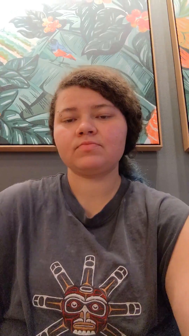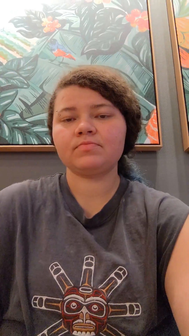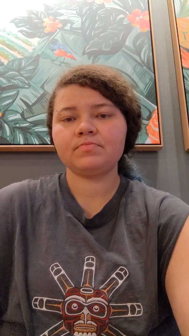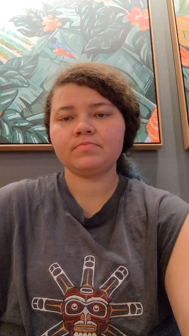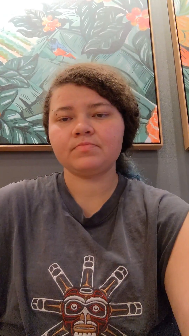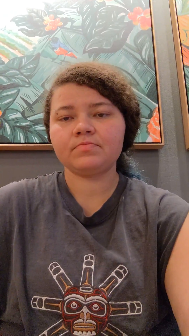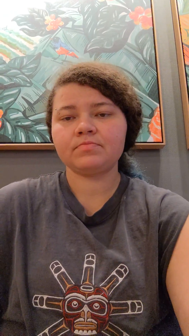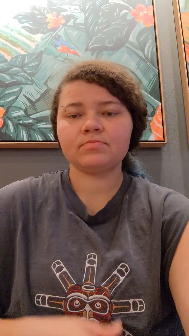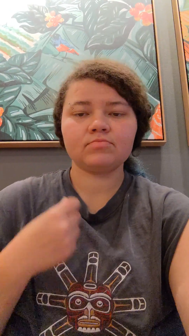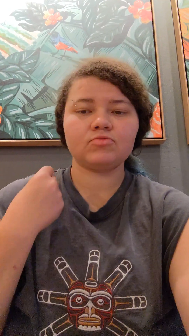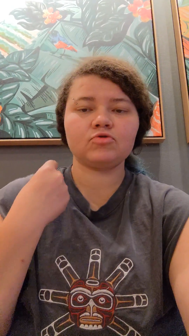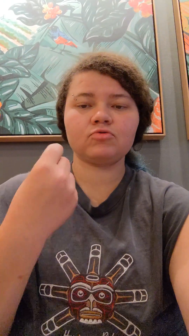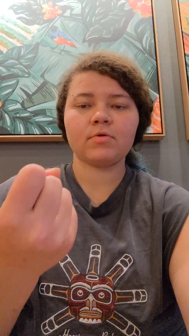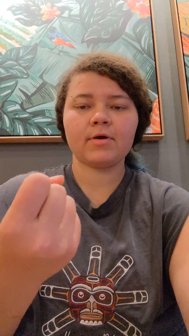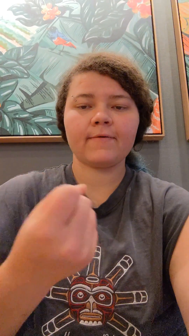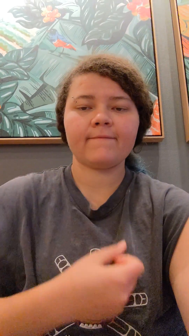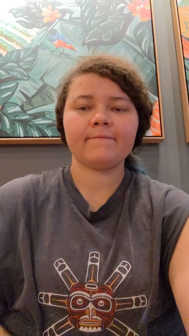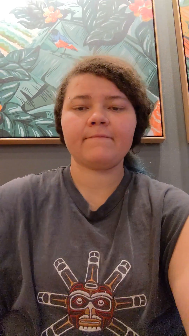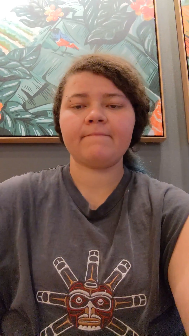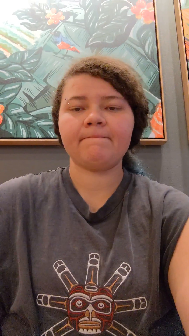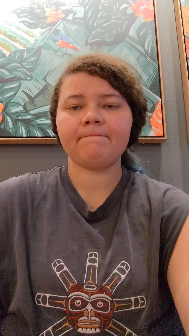drive